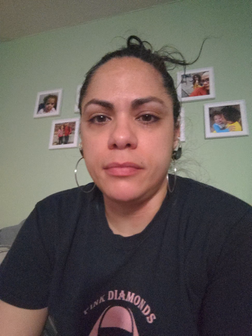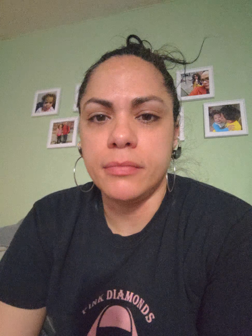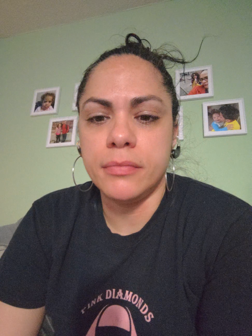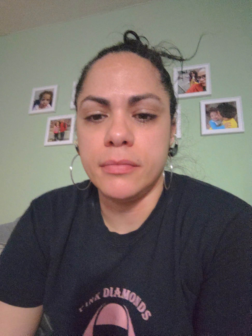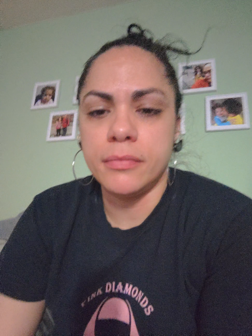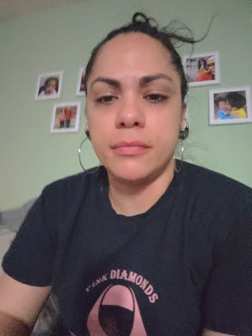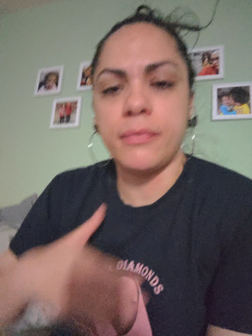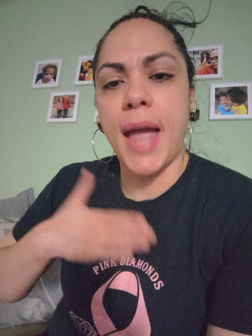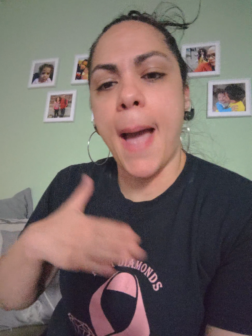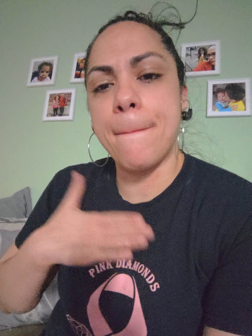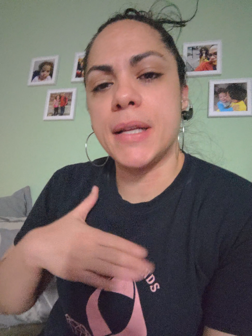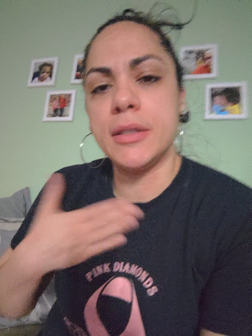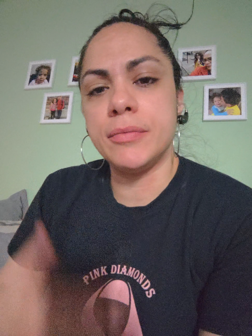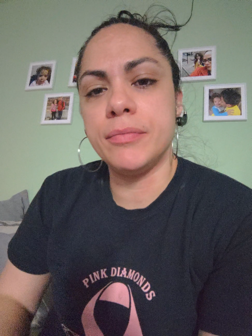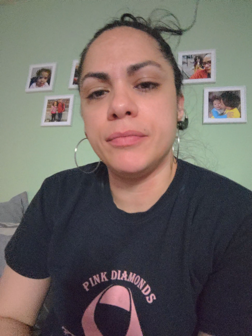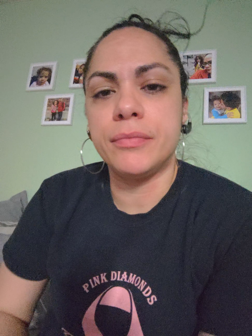happy